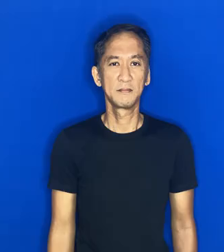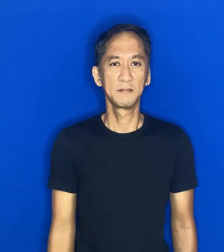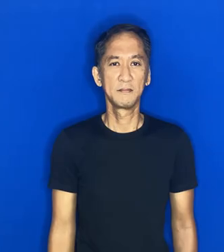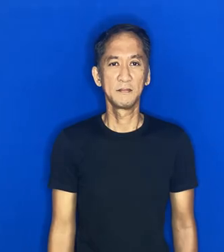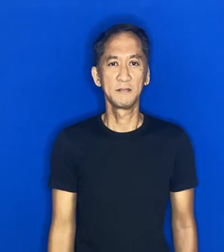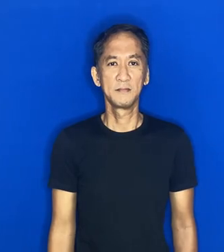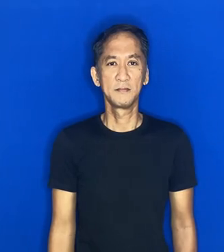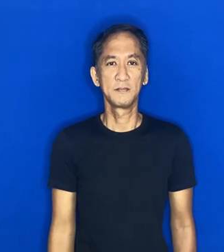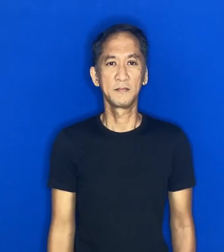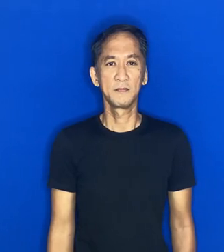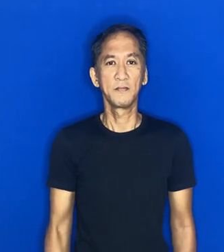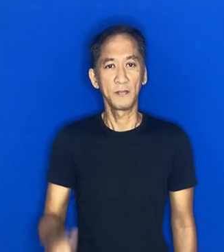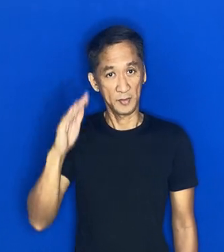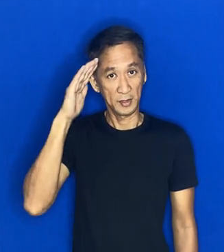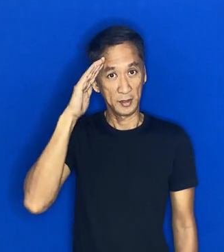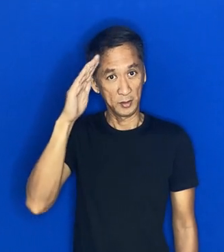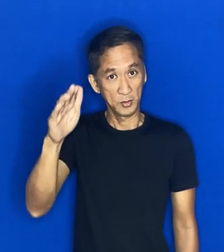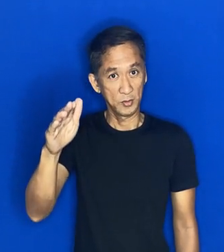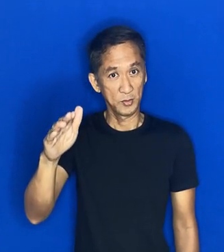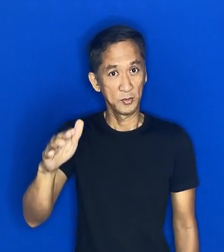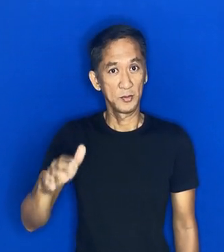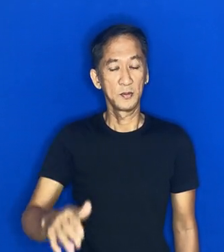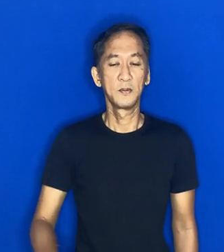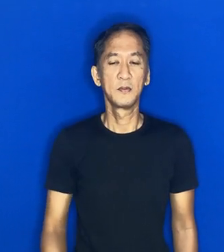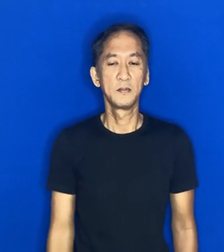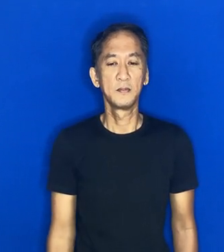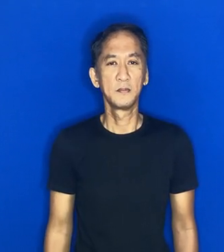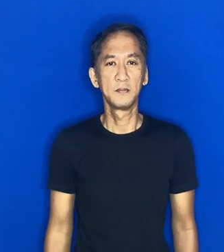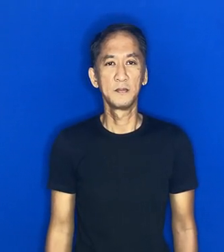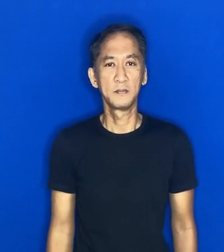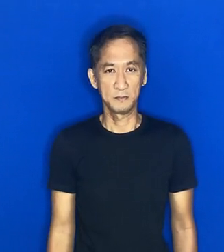hello